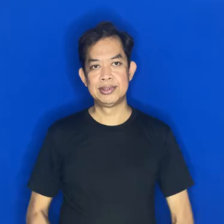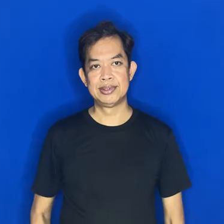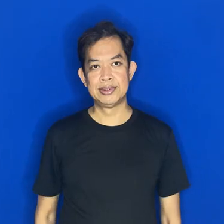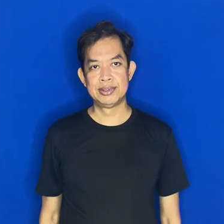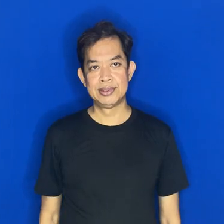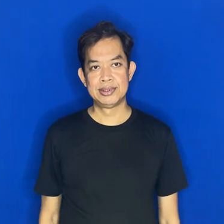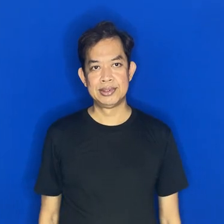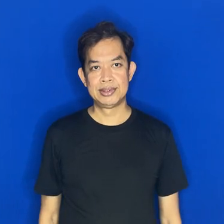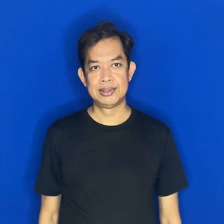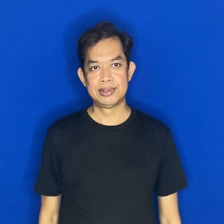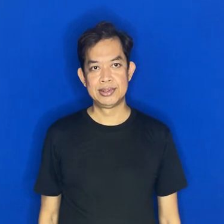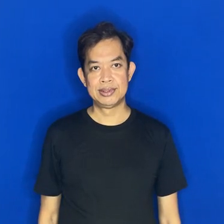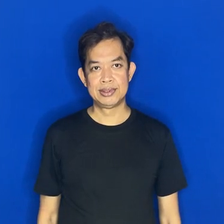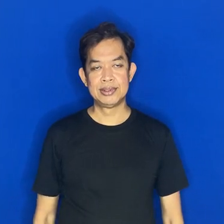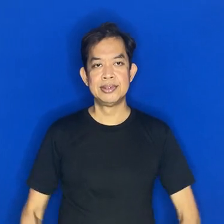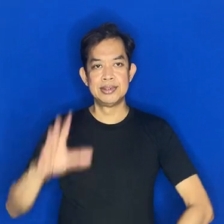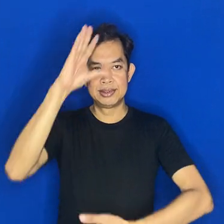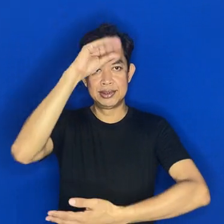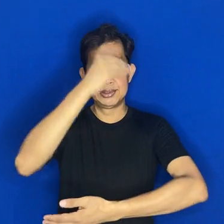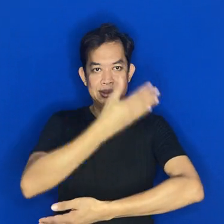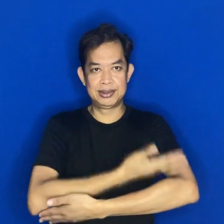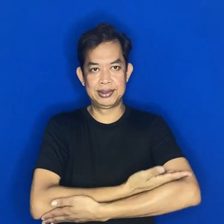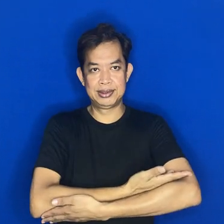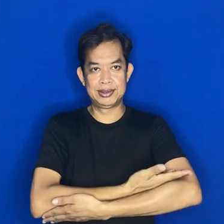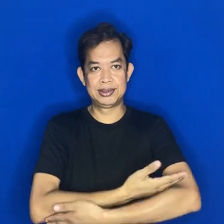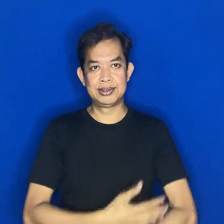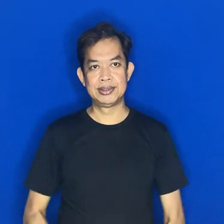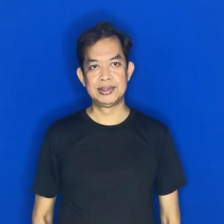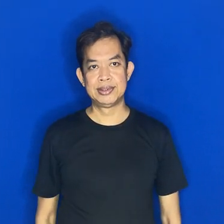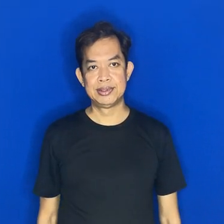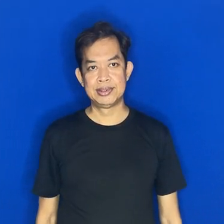son